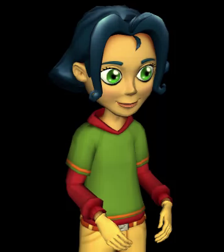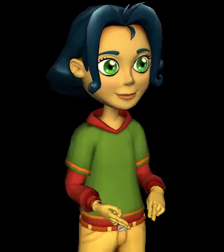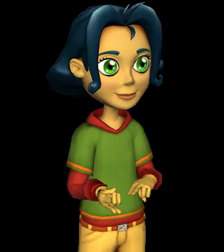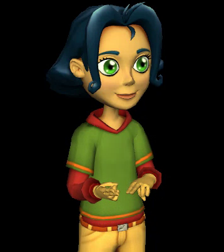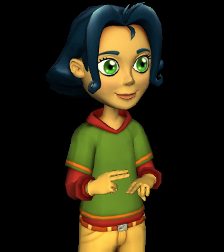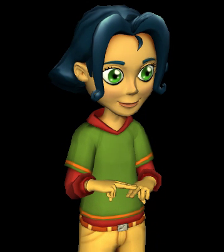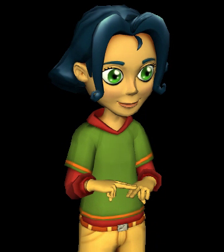موت